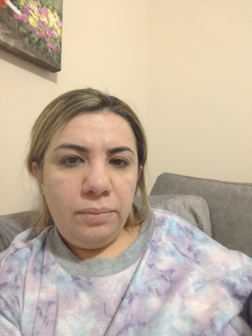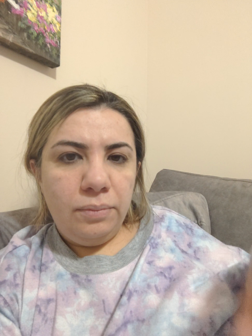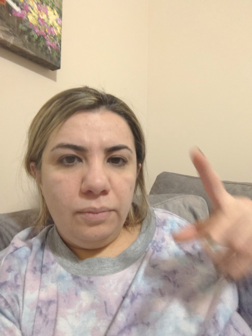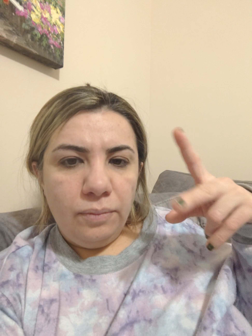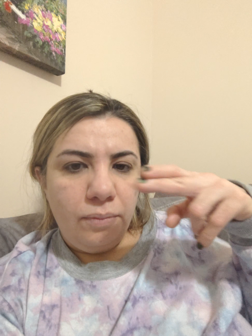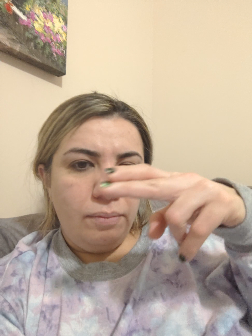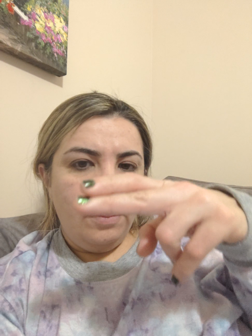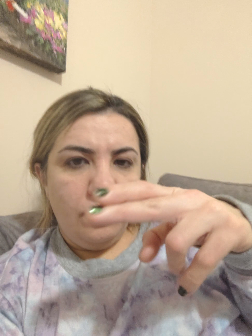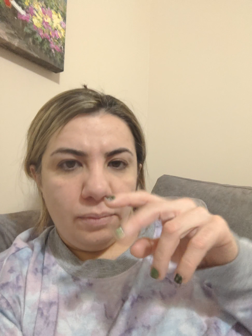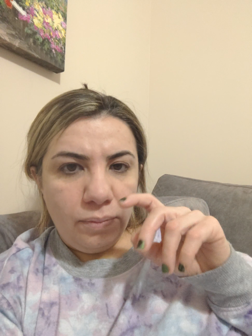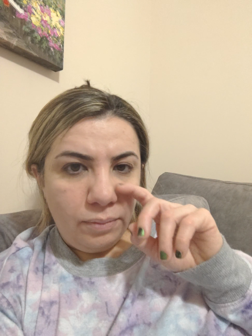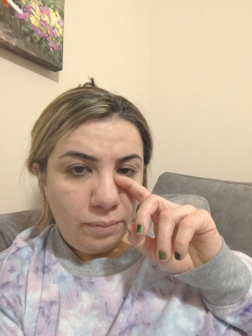cut